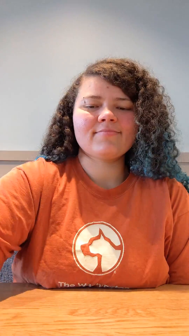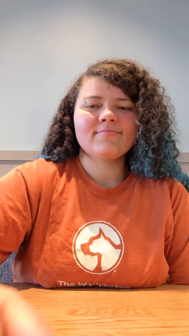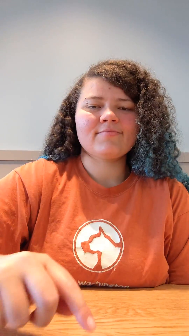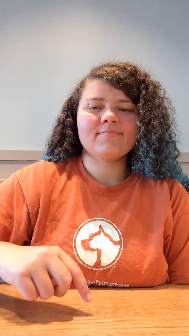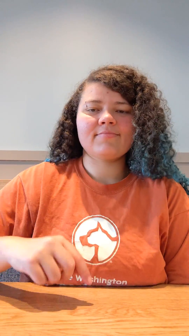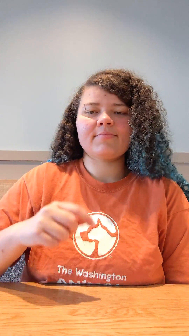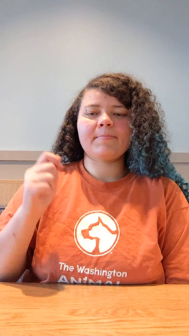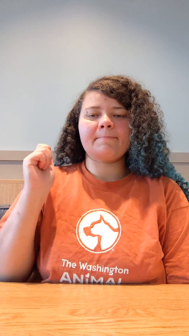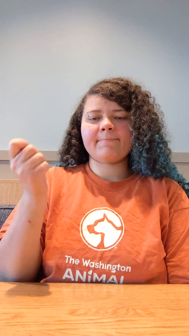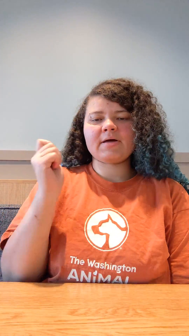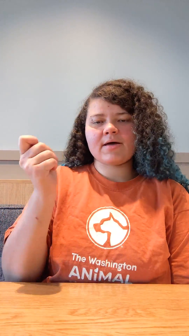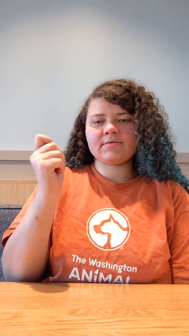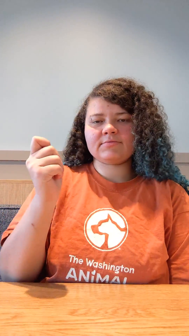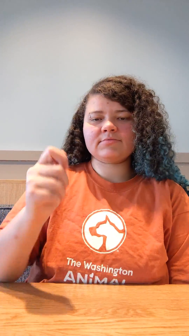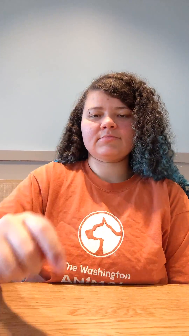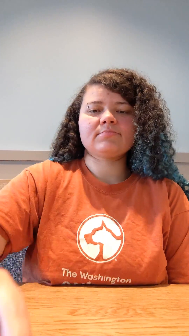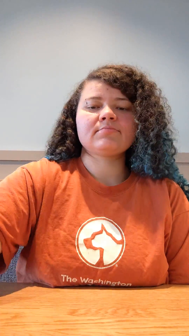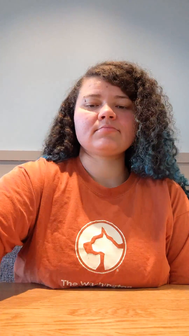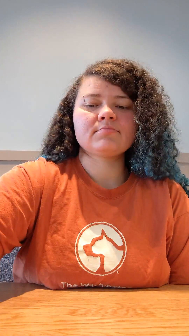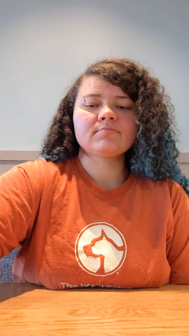bat